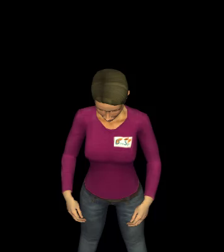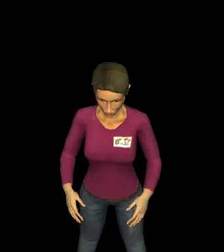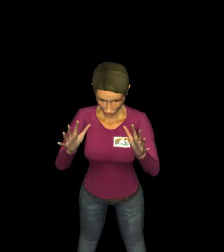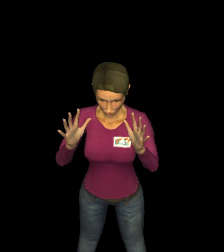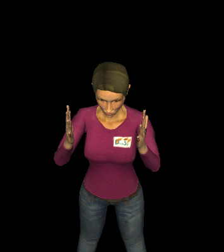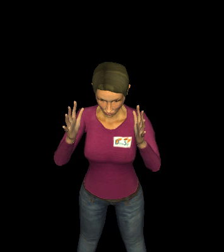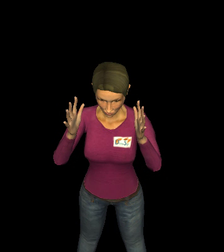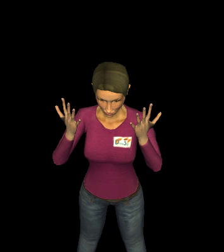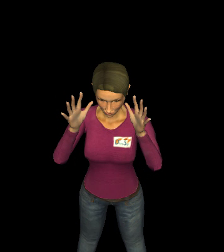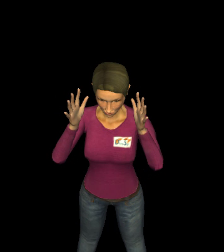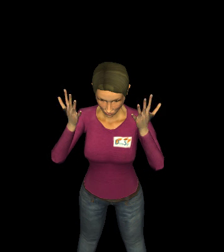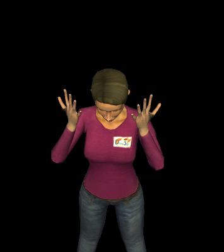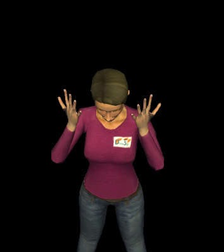غابة